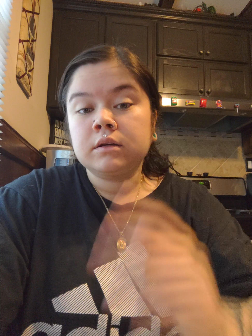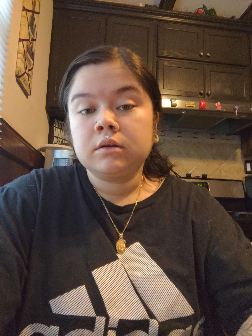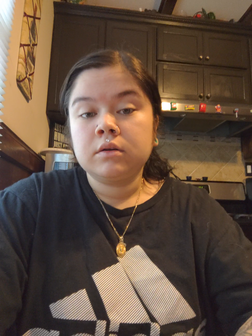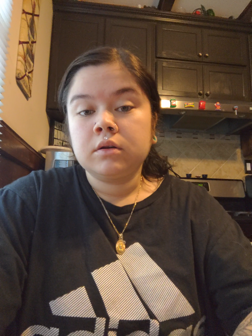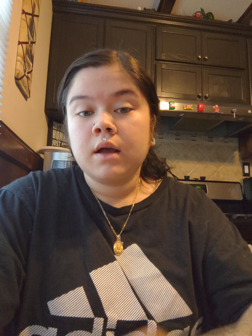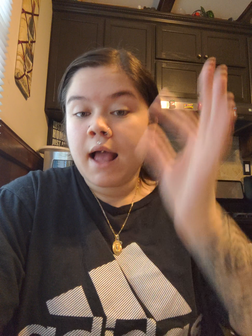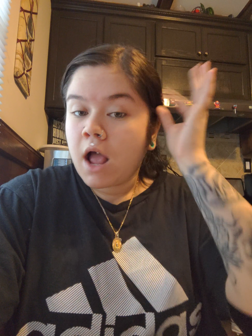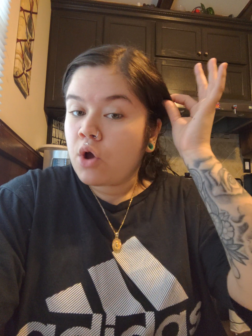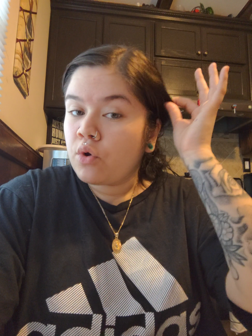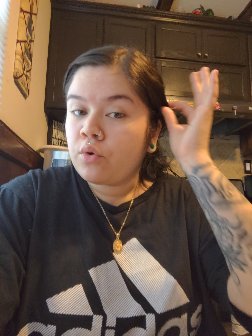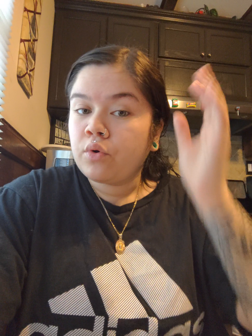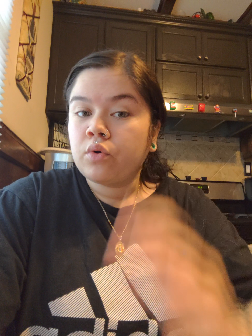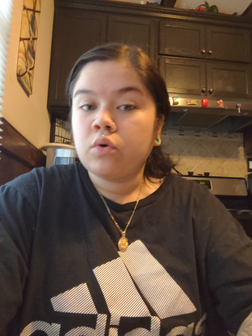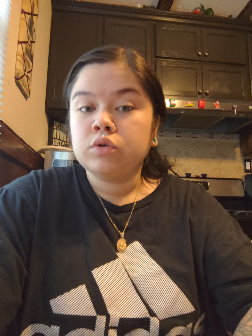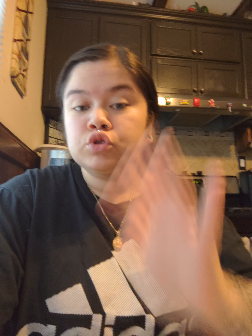hair